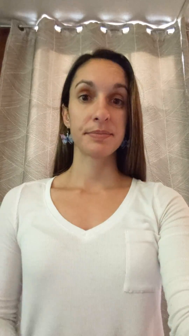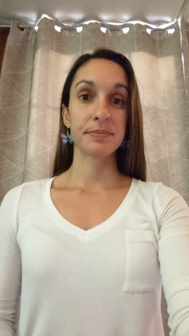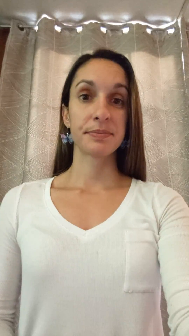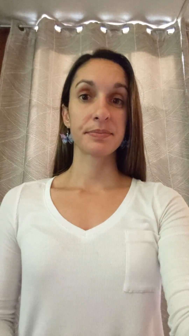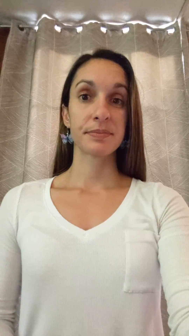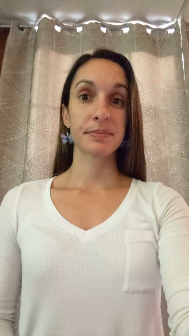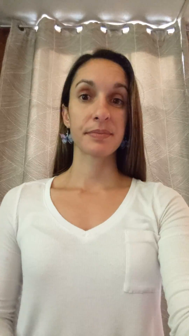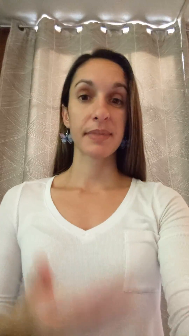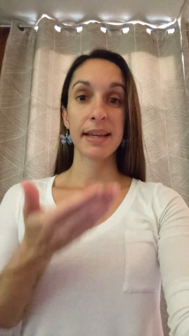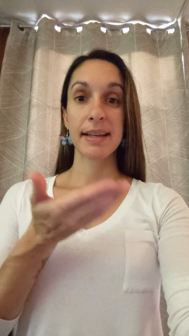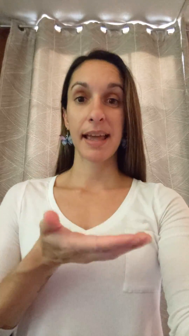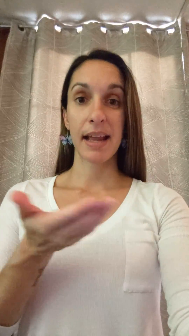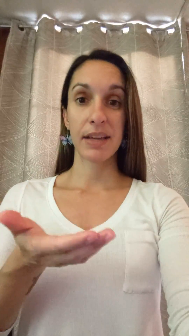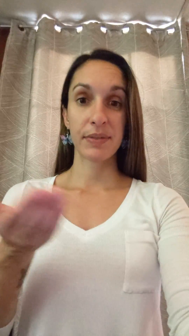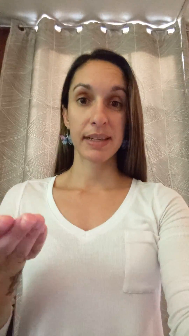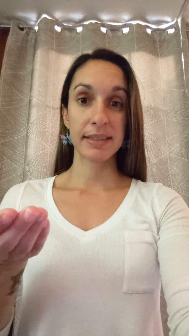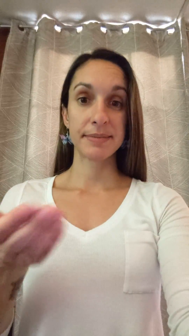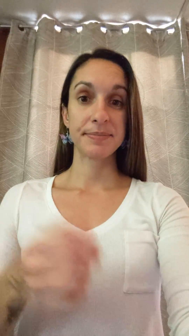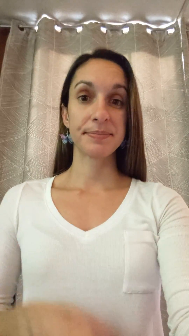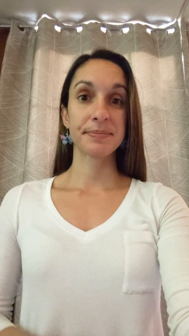carry